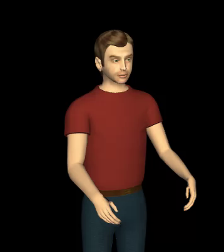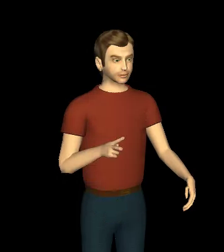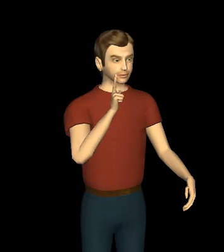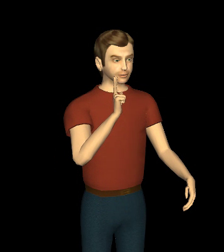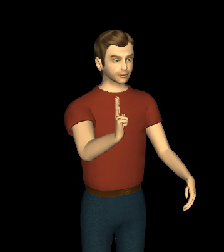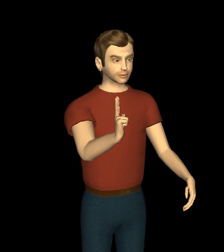يشاهد